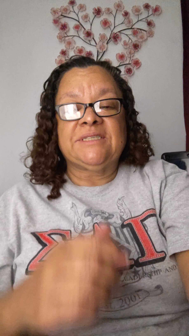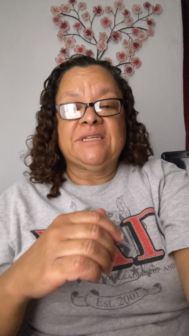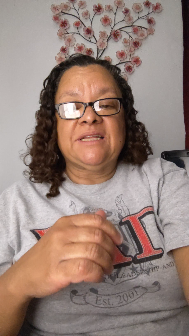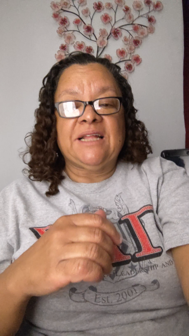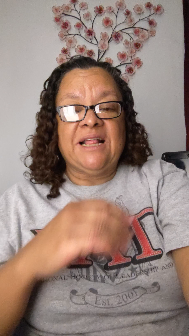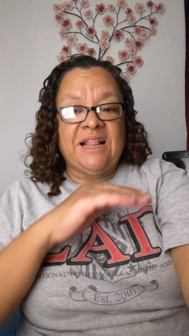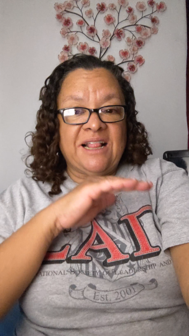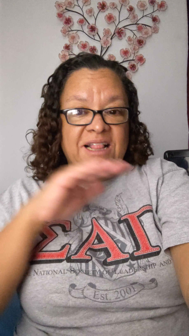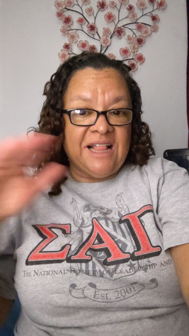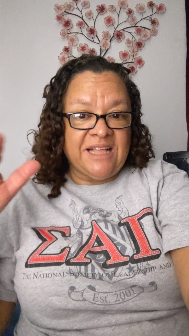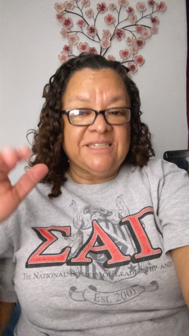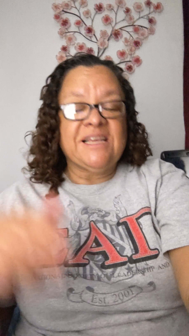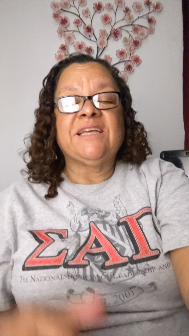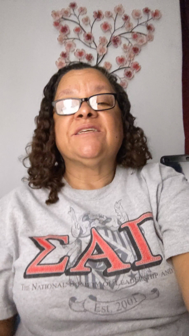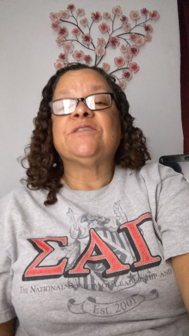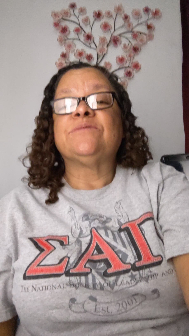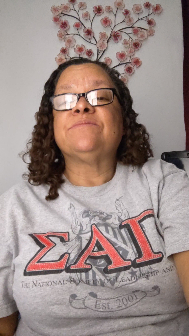nice